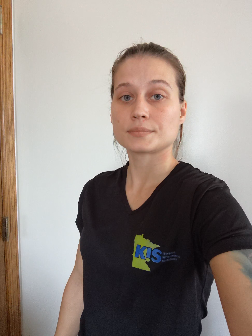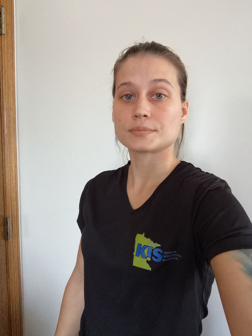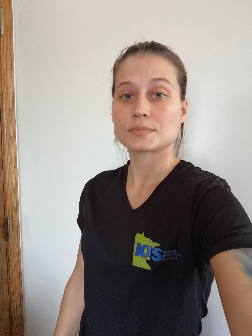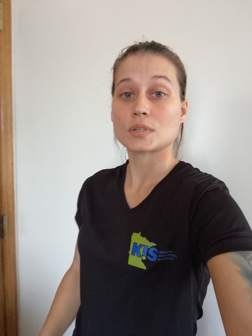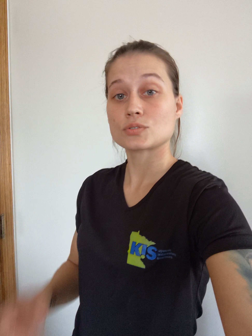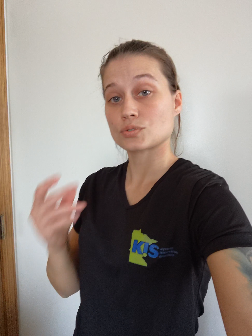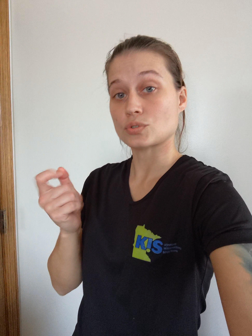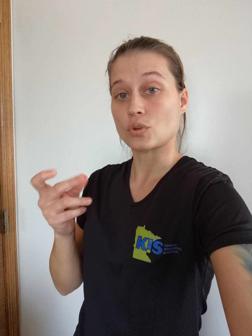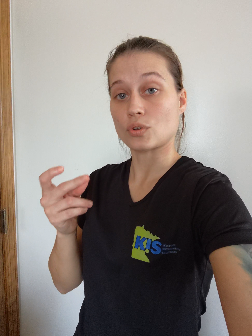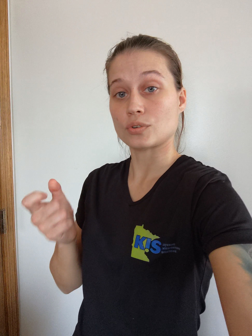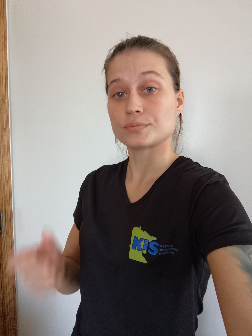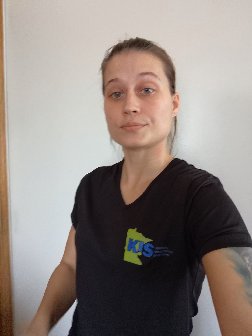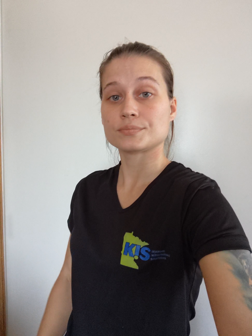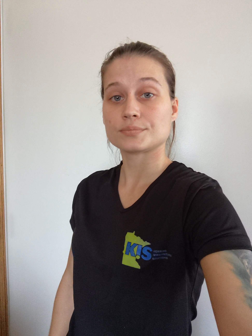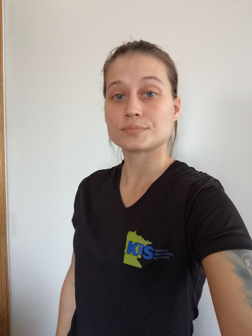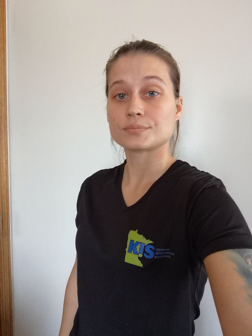dog